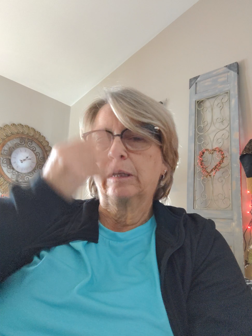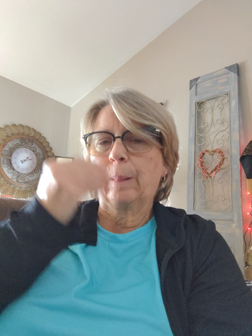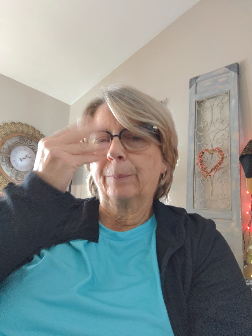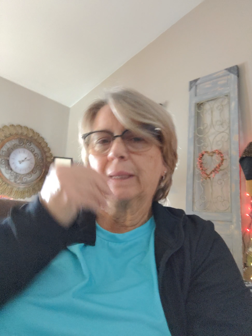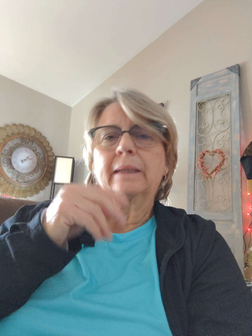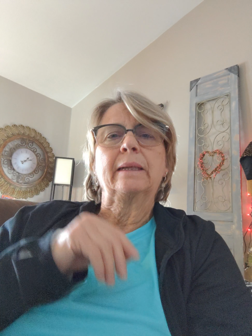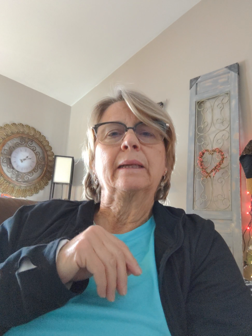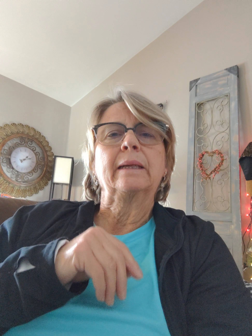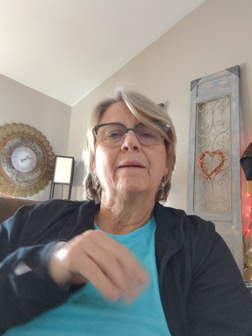sleepy